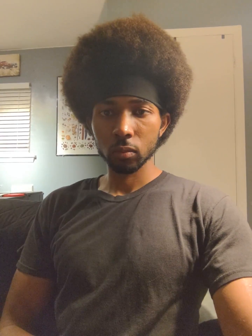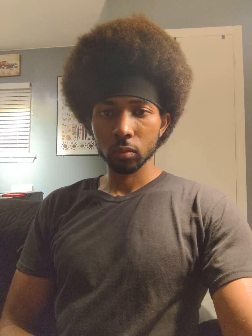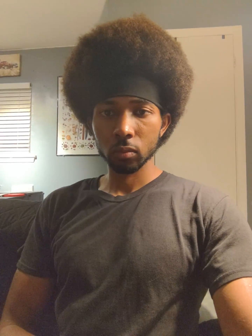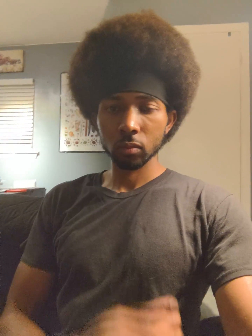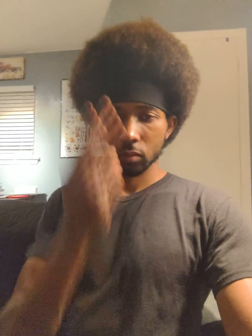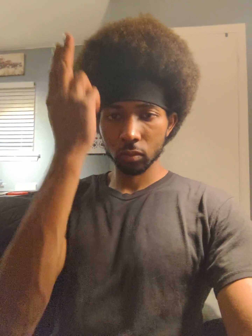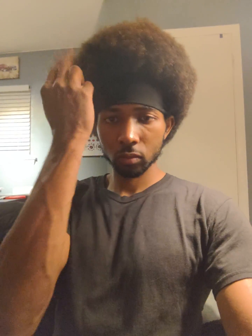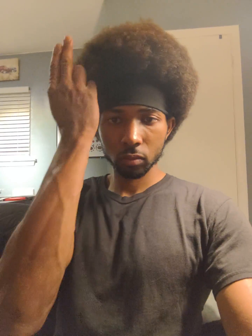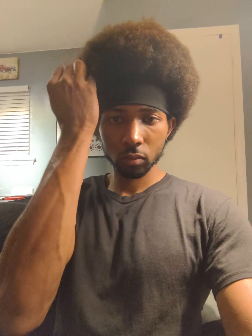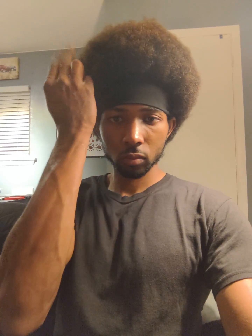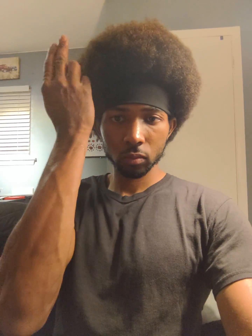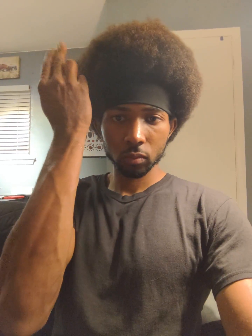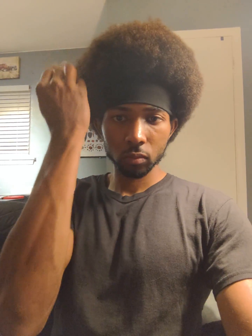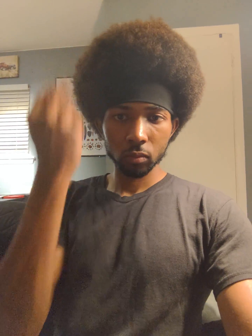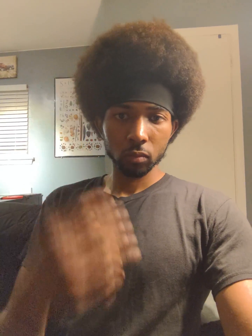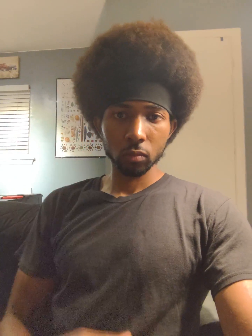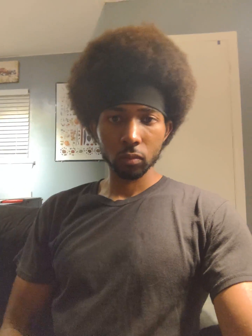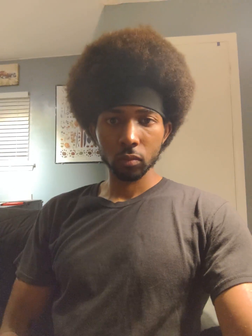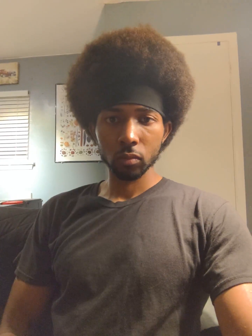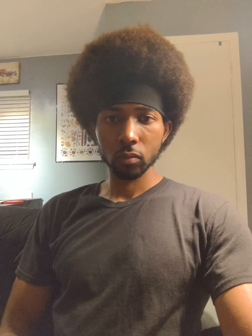rabbit